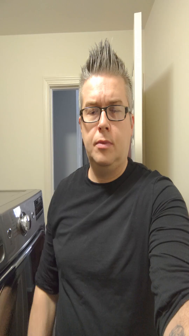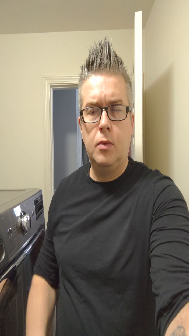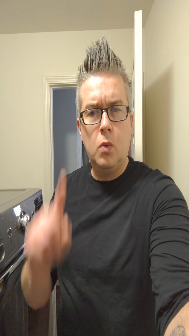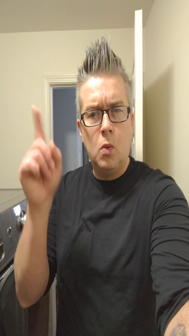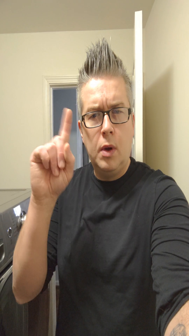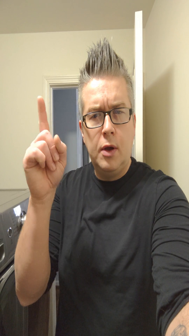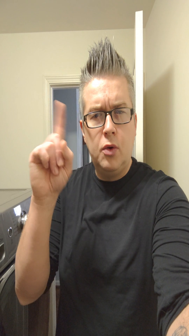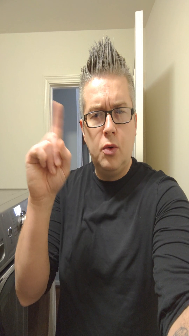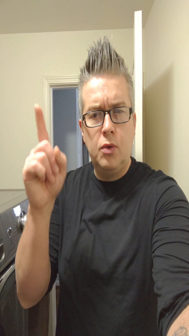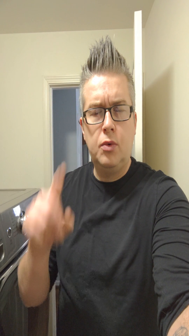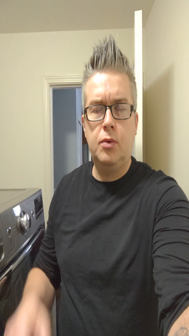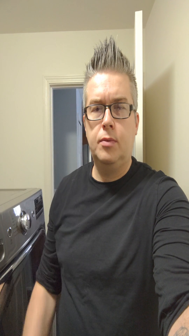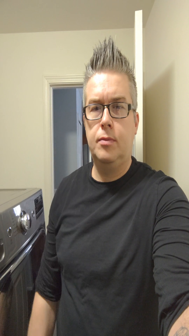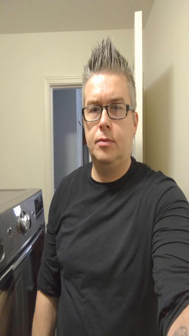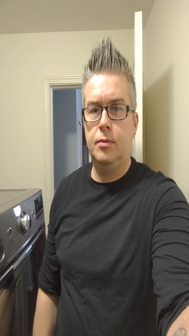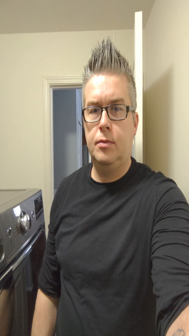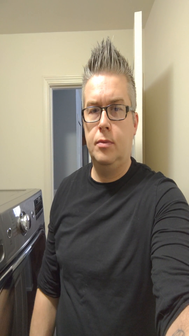where